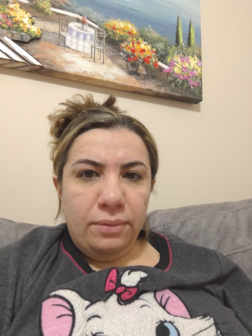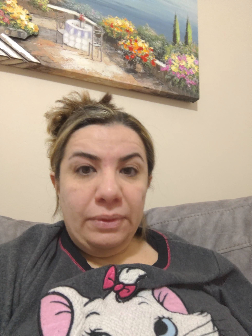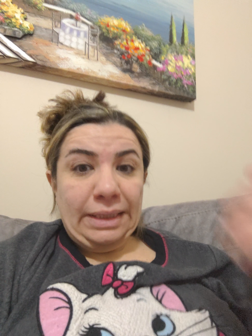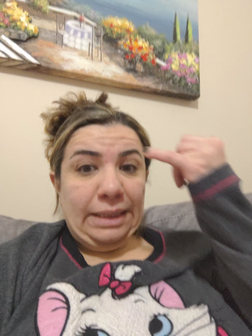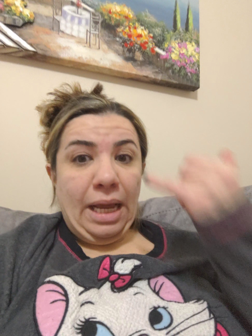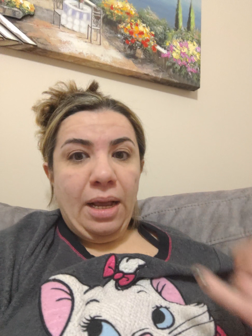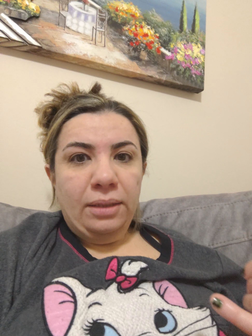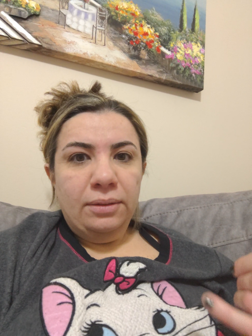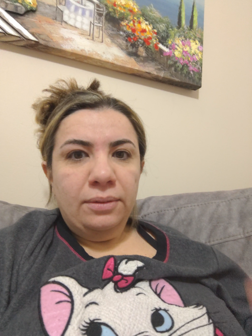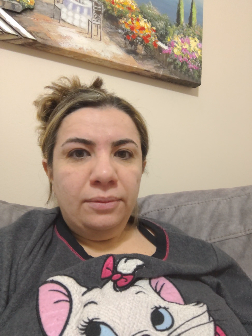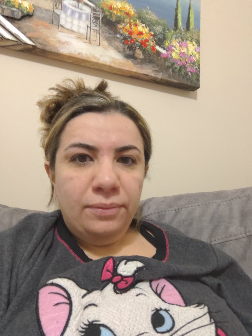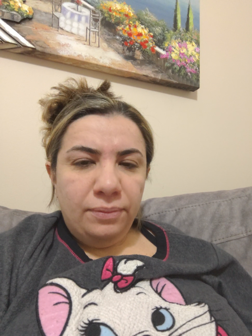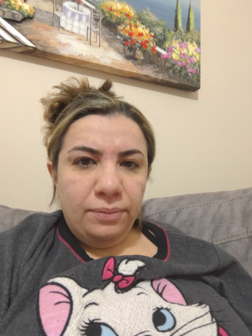now